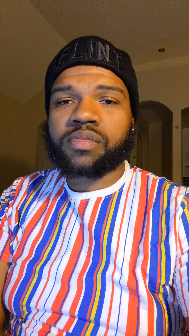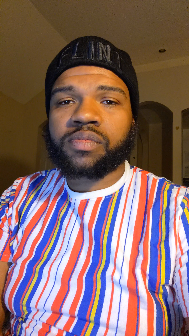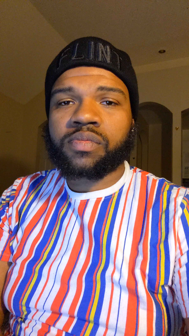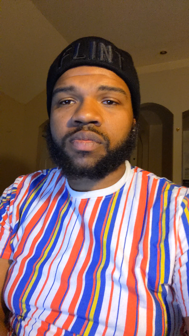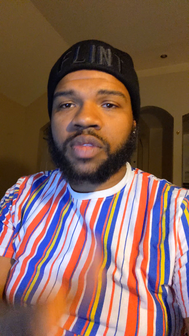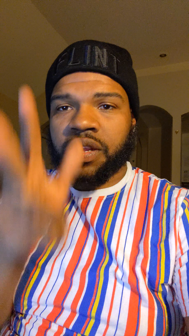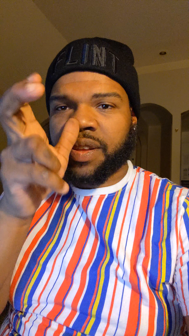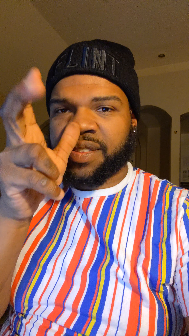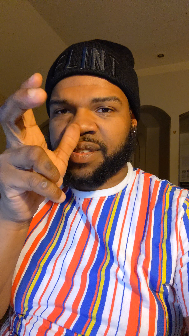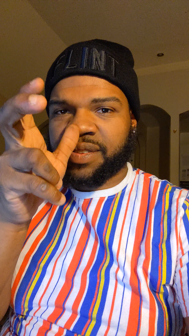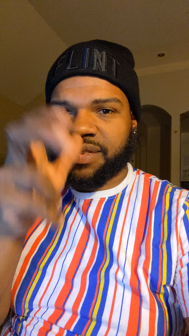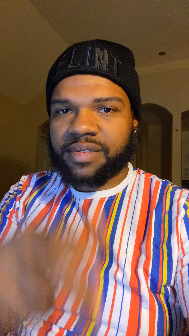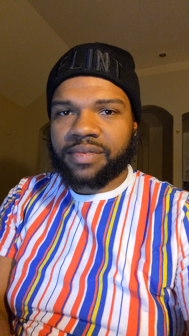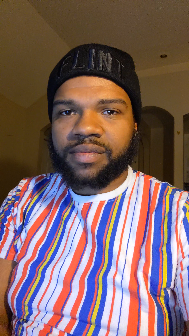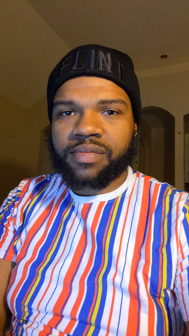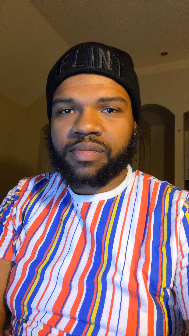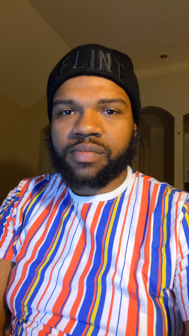ant